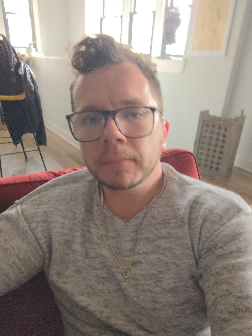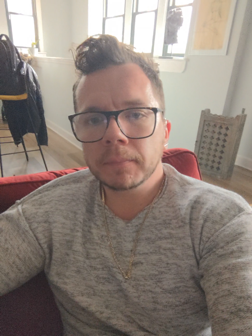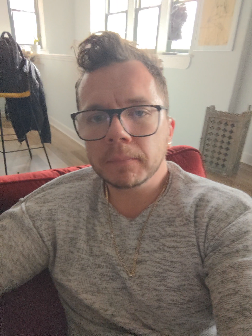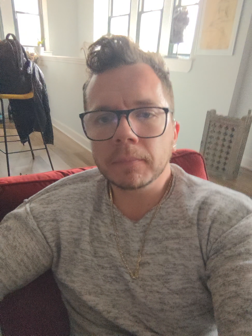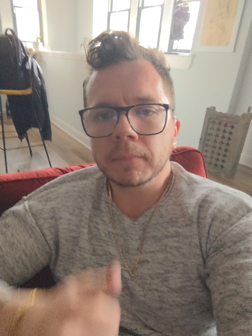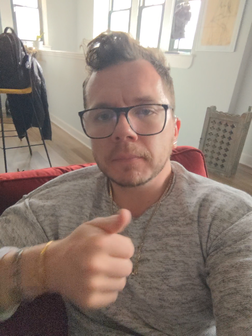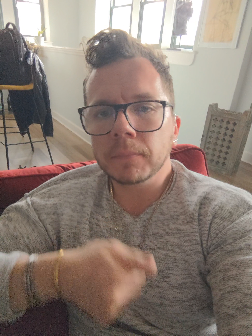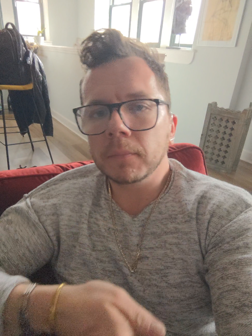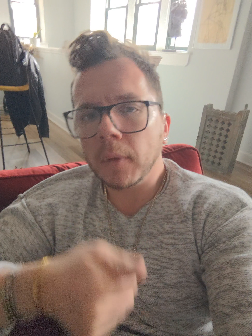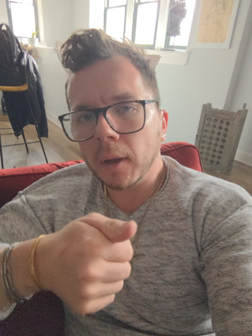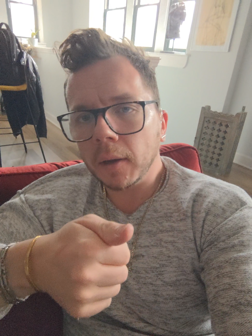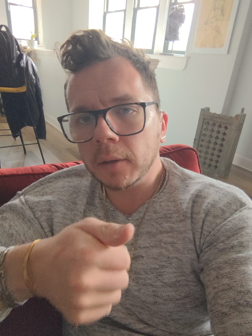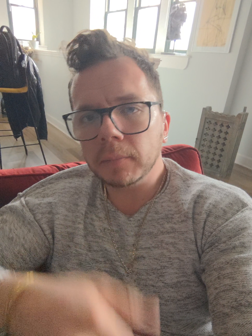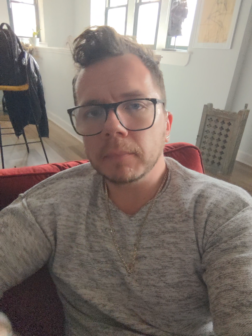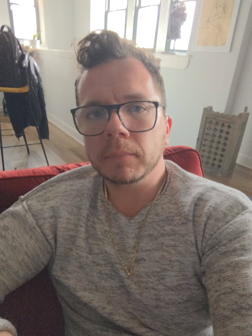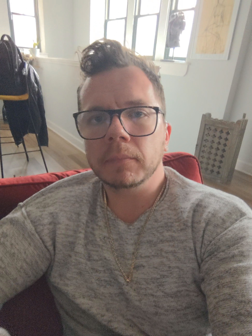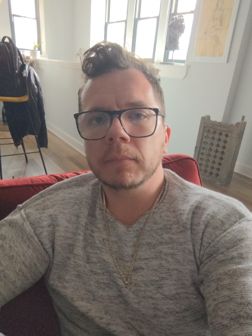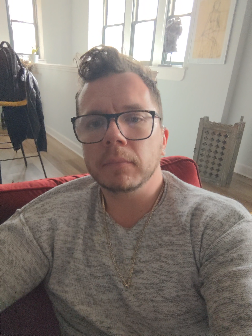hide